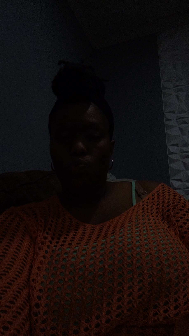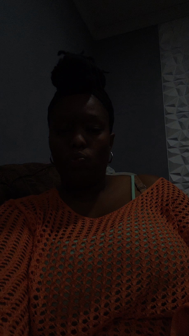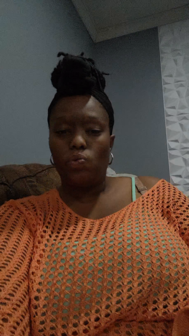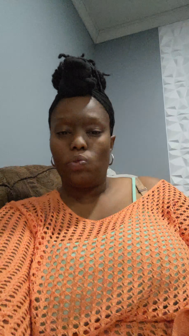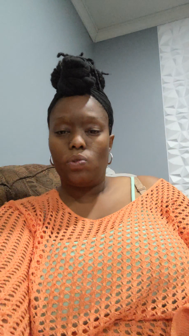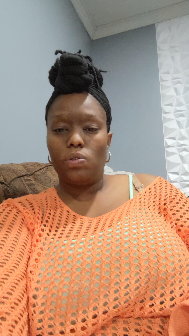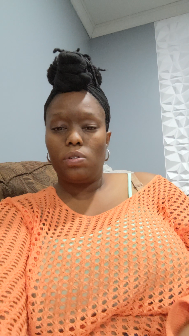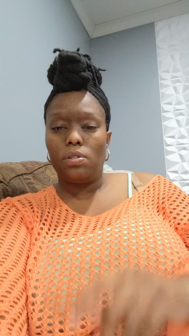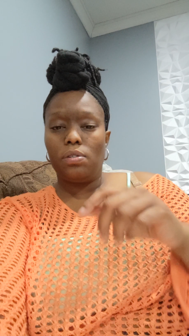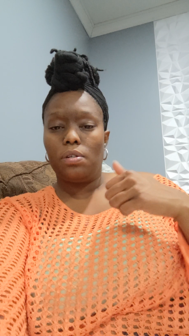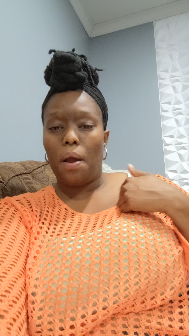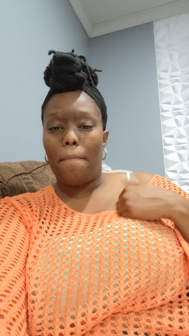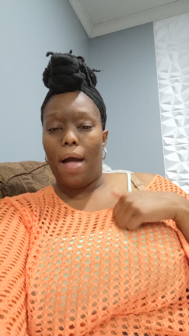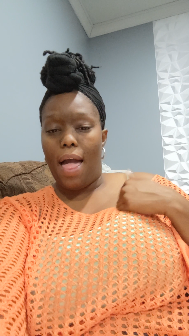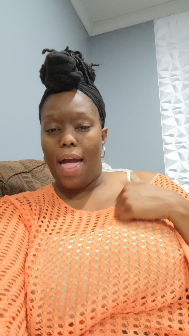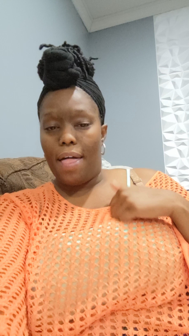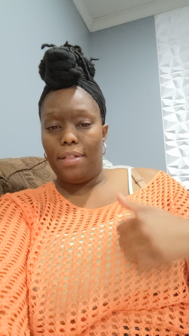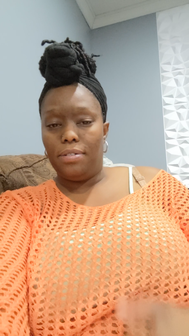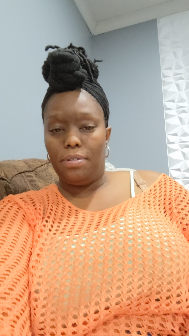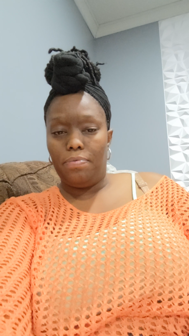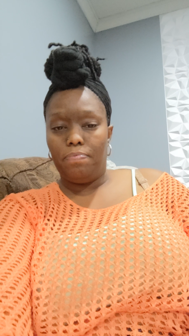bathtub